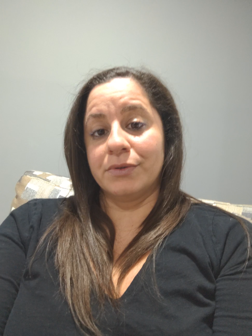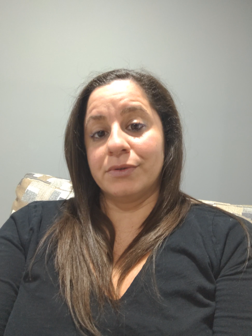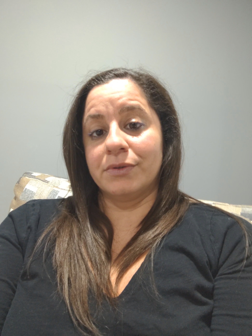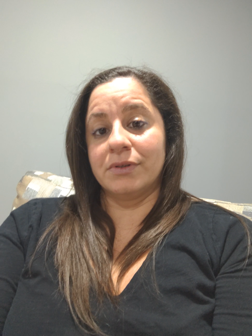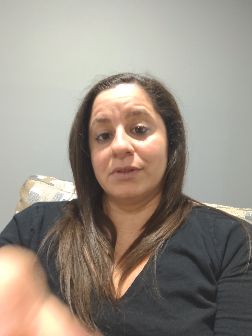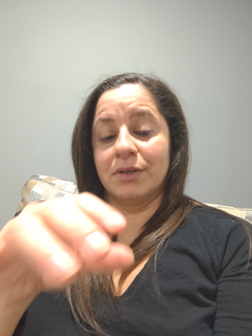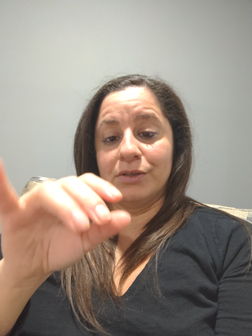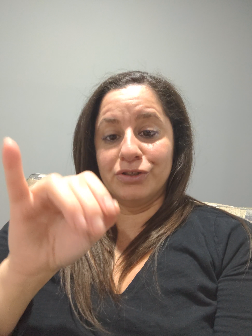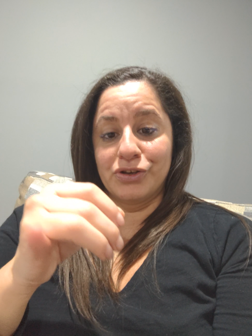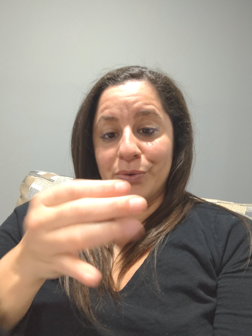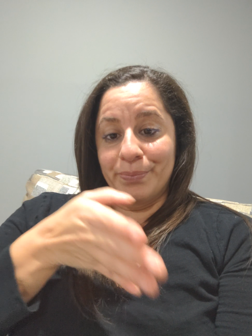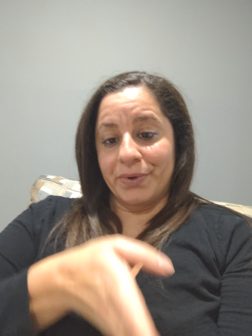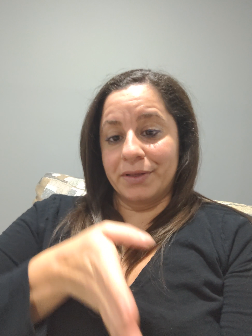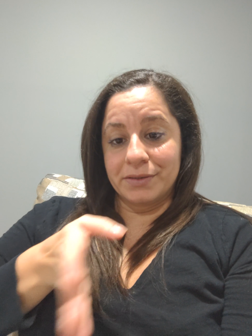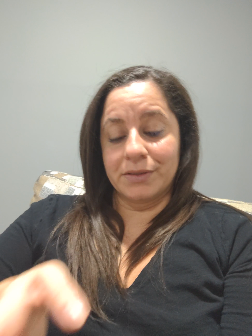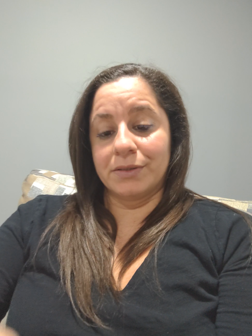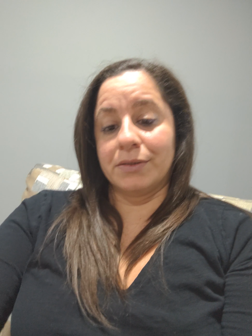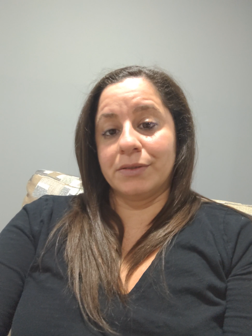jeans